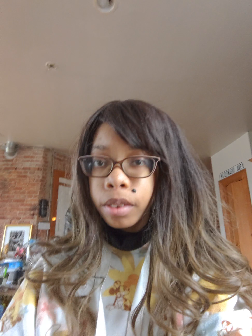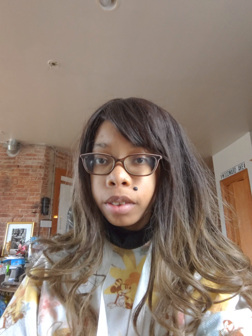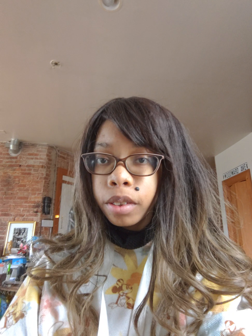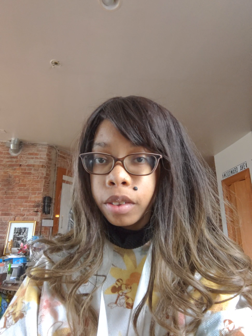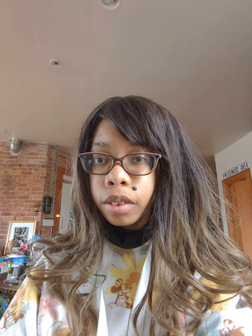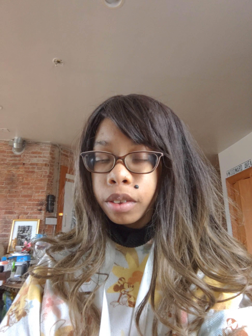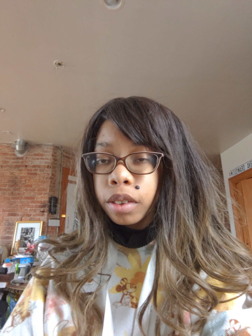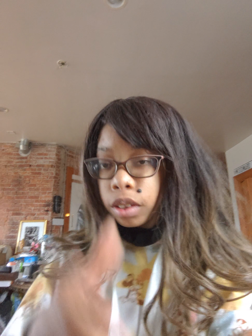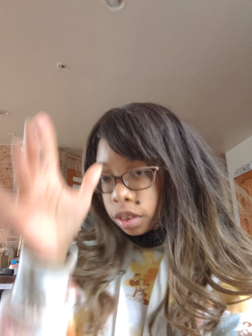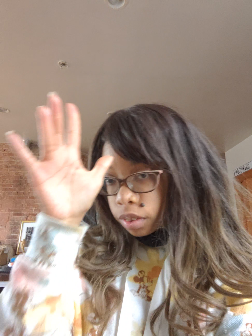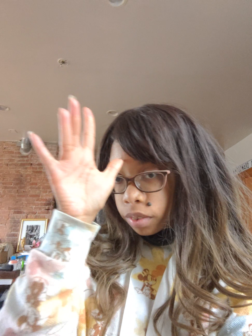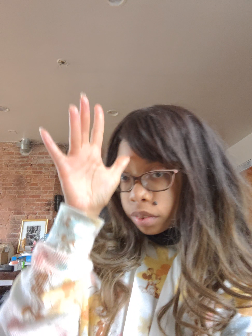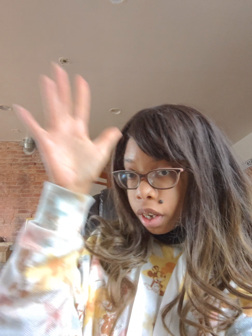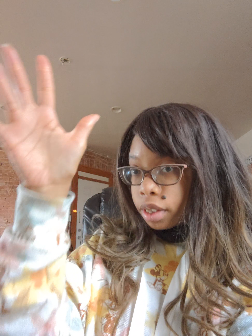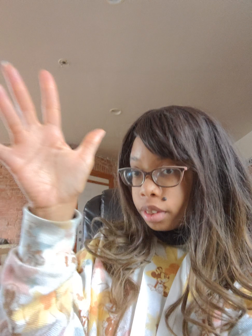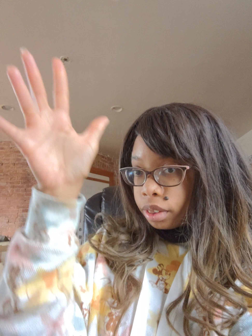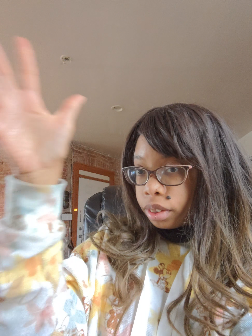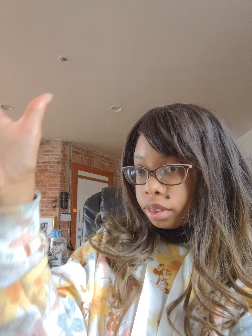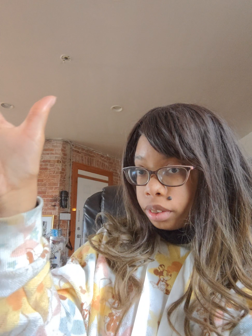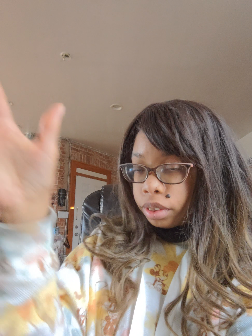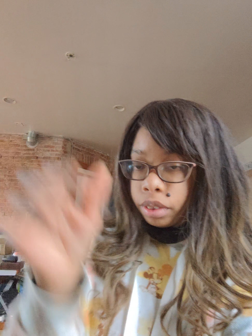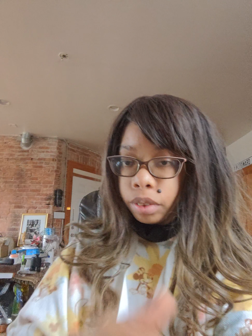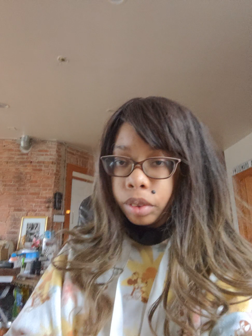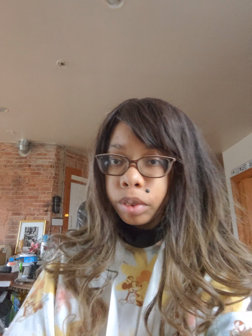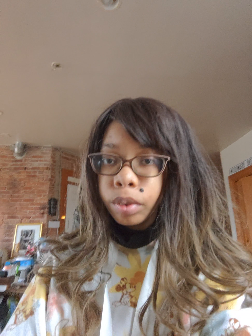grandpa